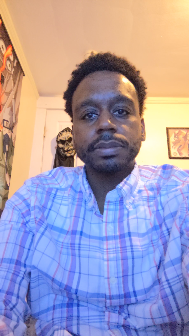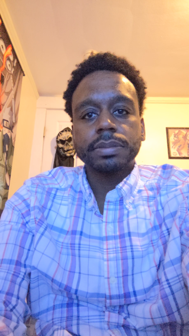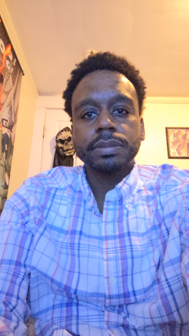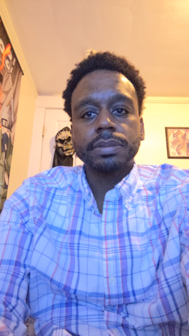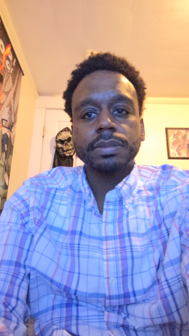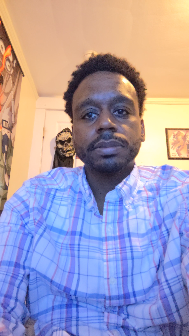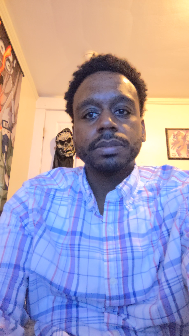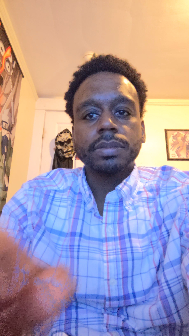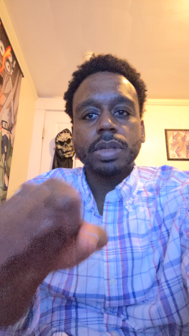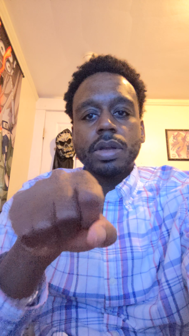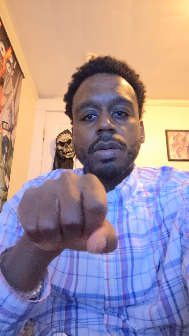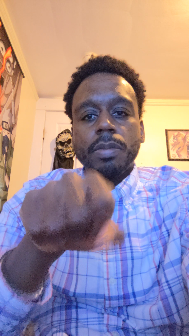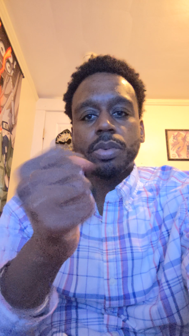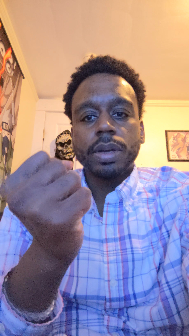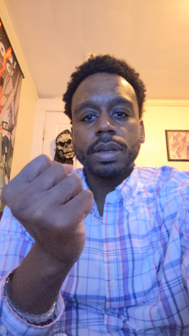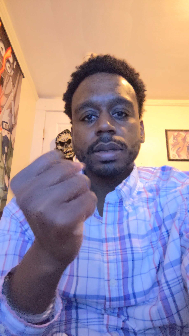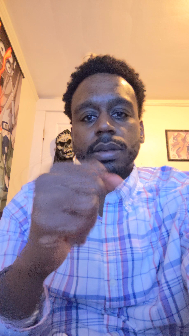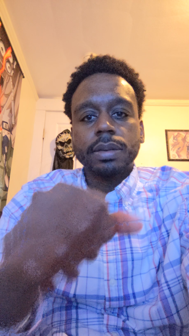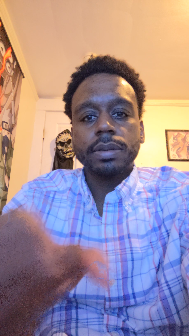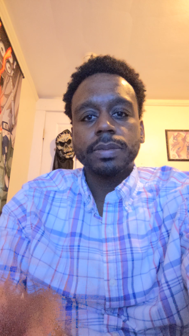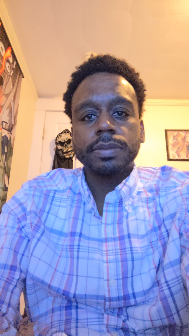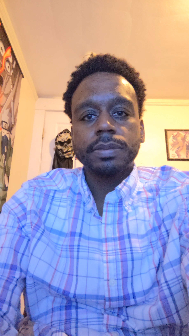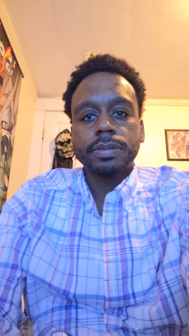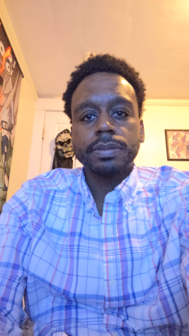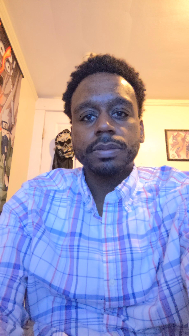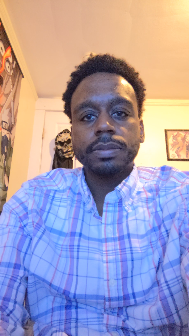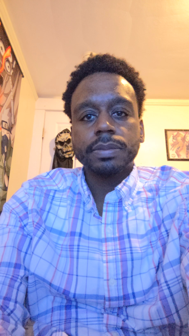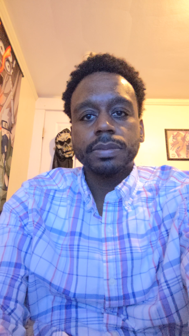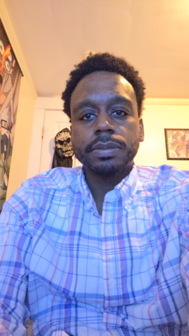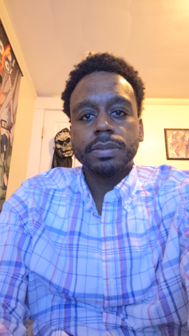broken